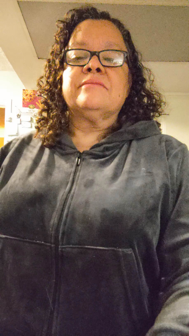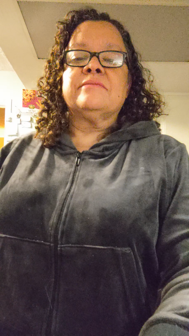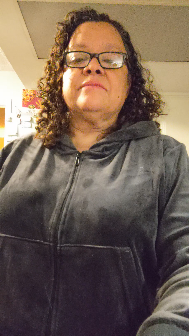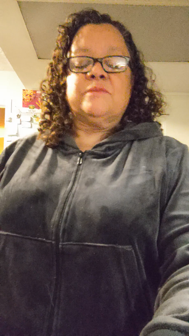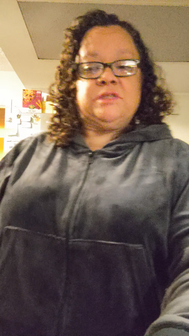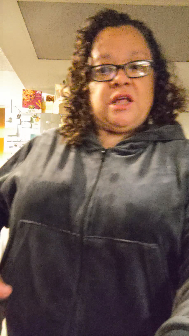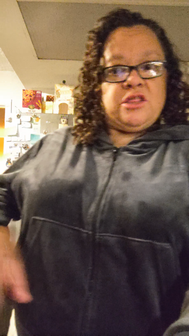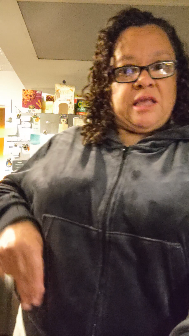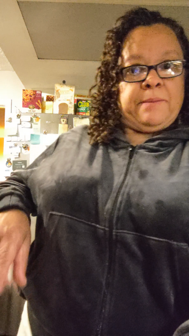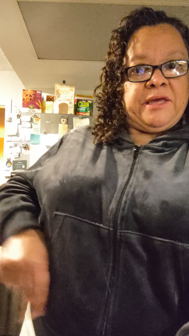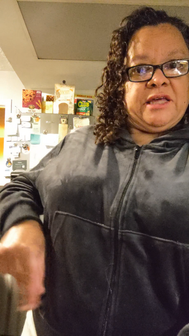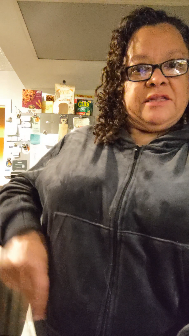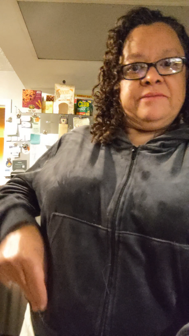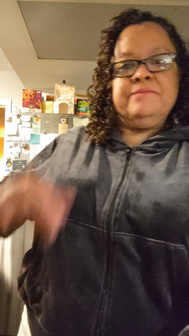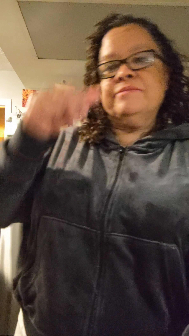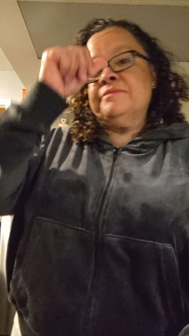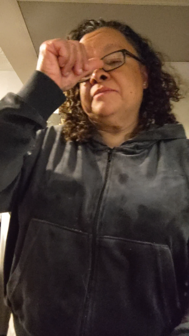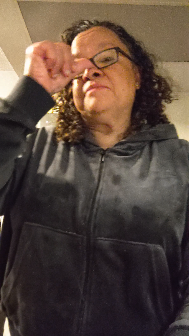diaper